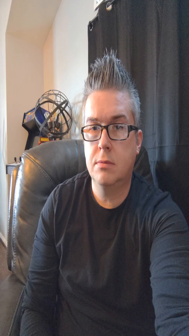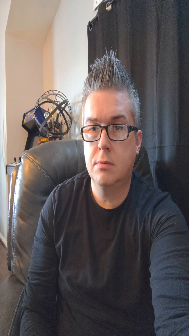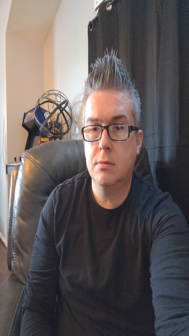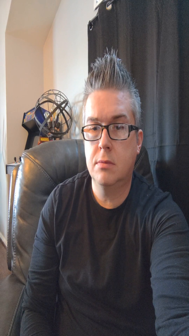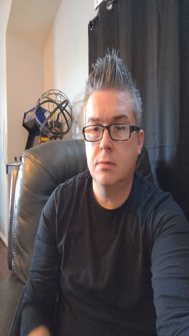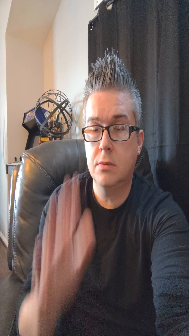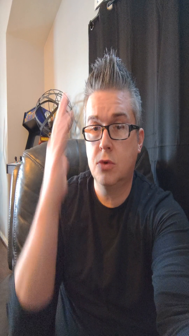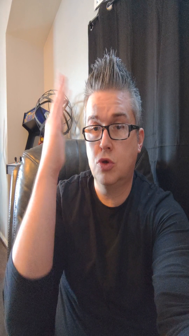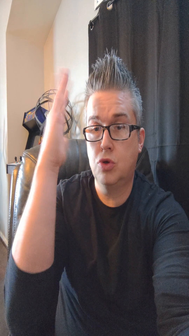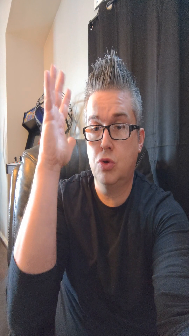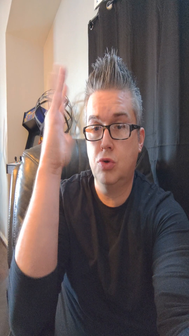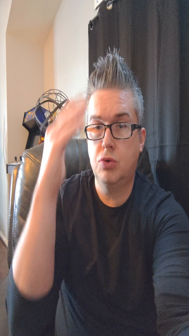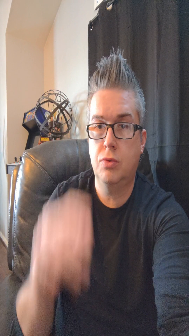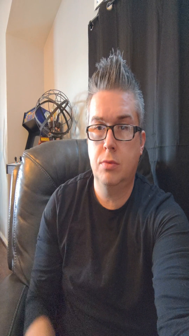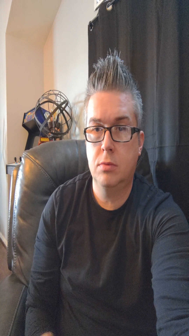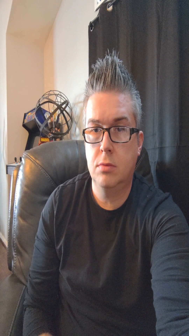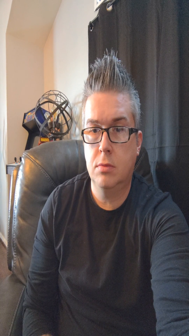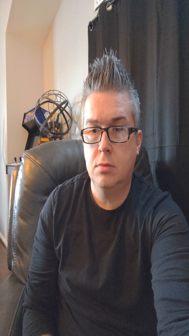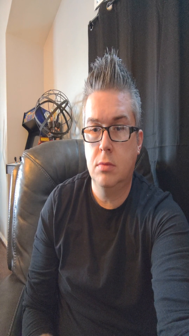tree